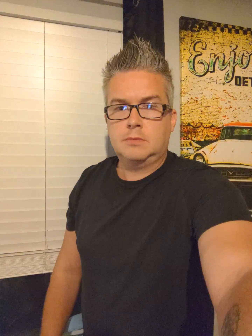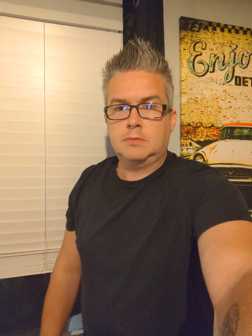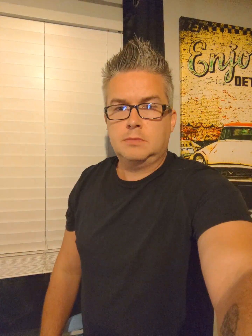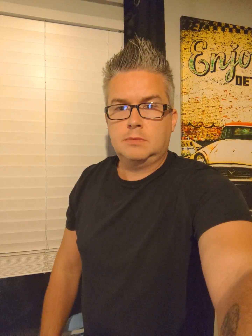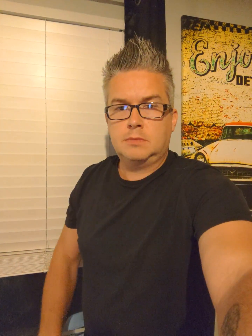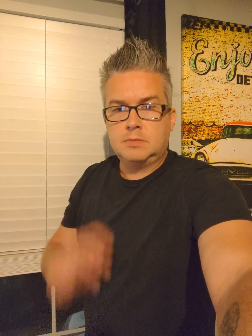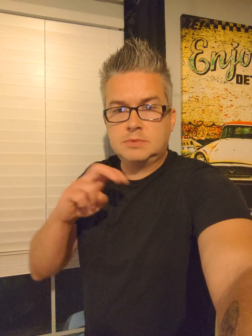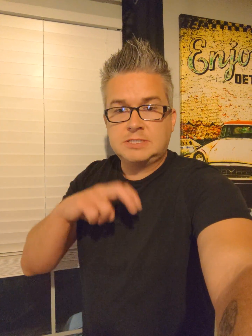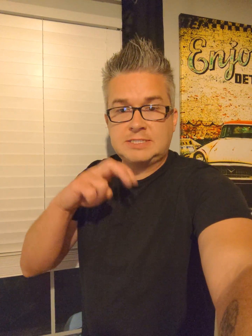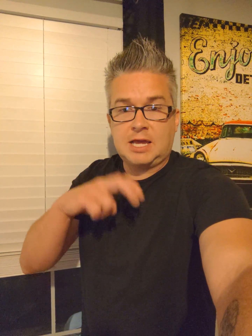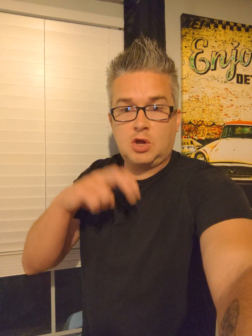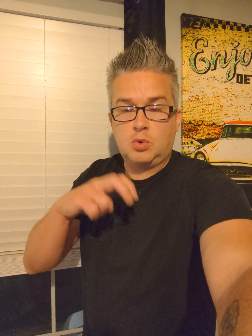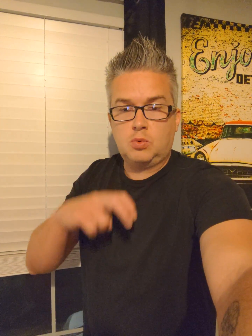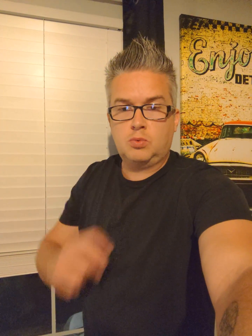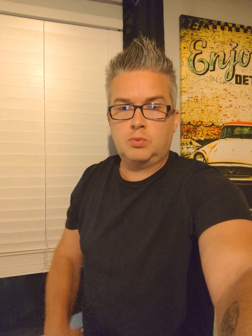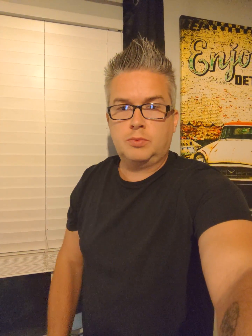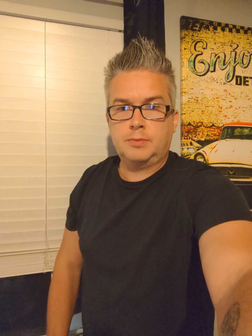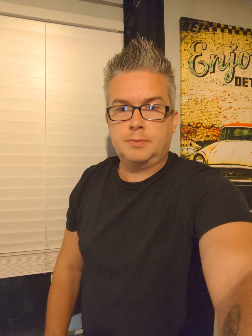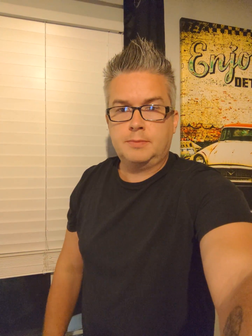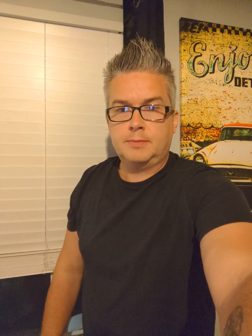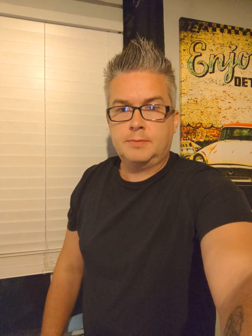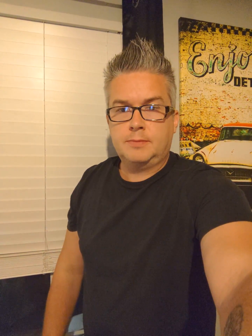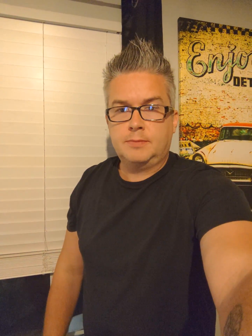potato